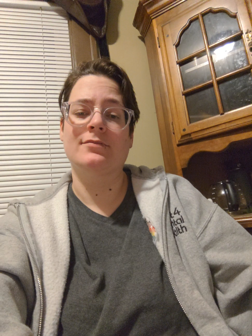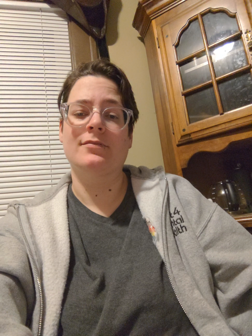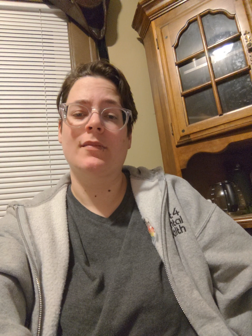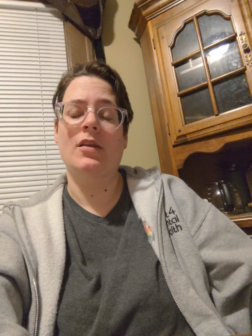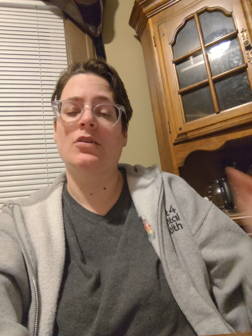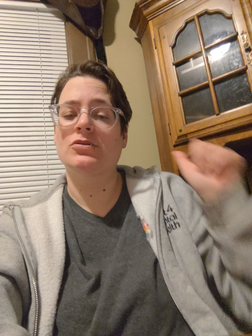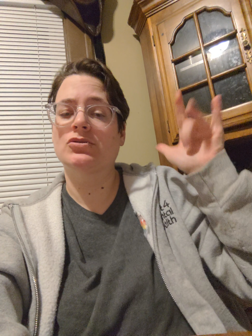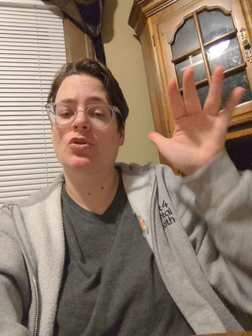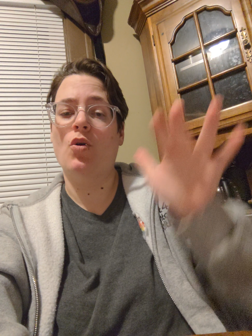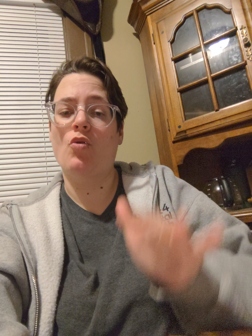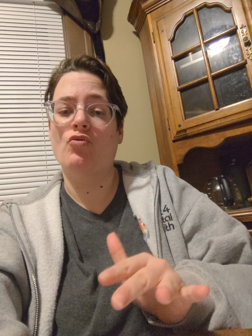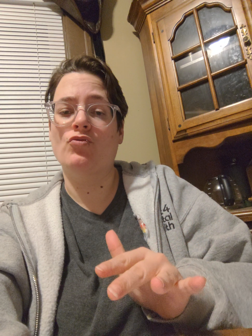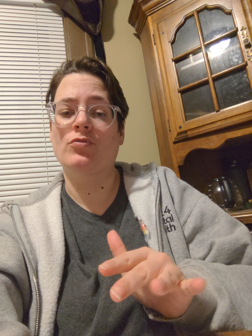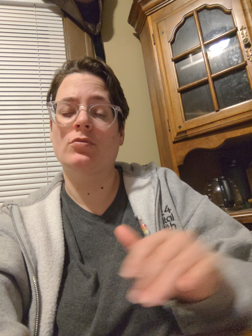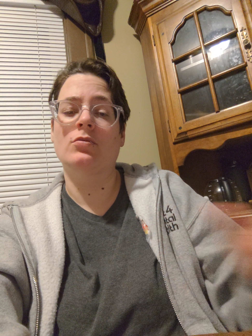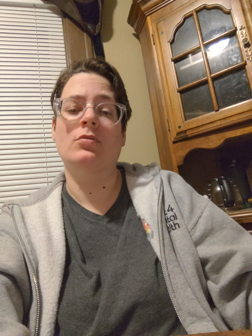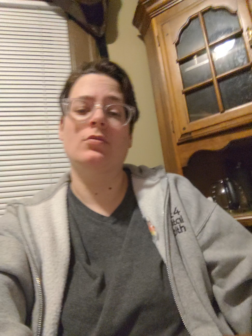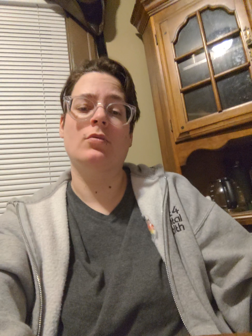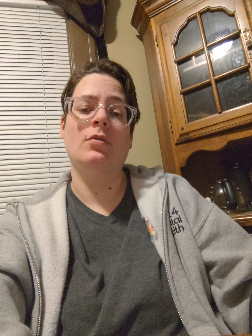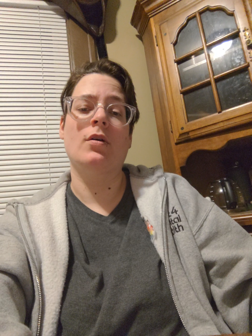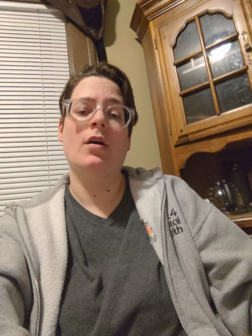snow